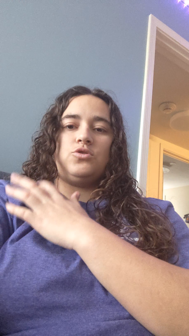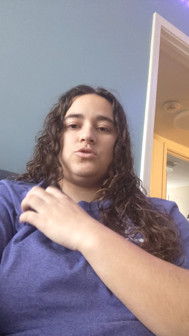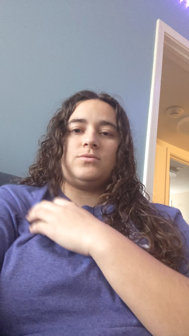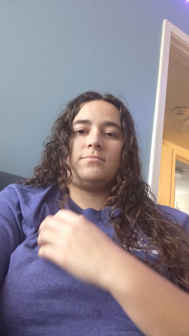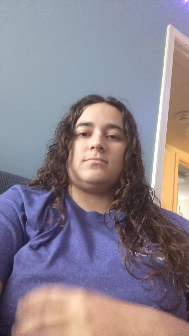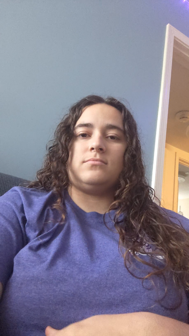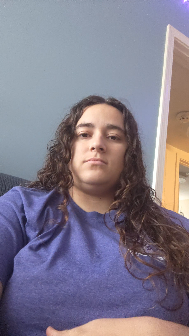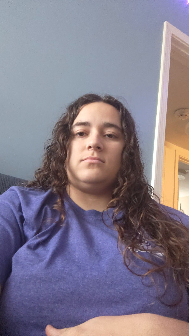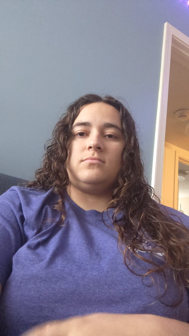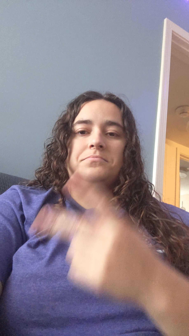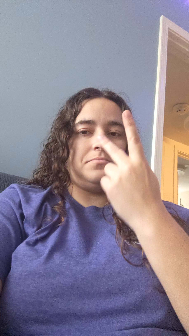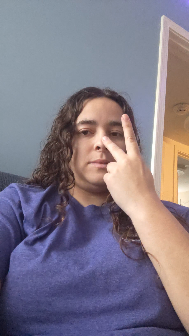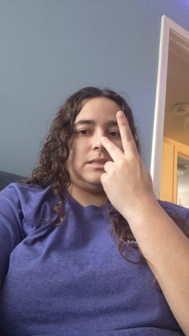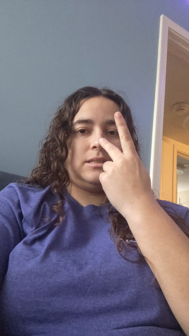penis